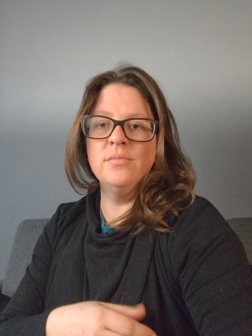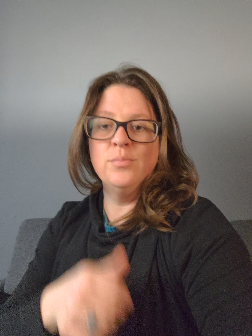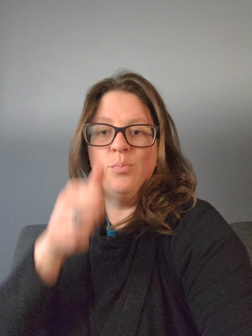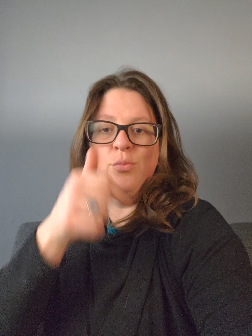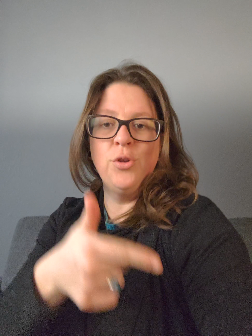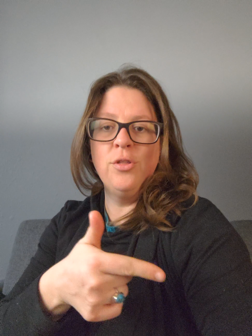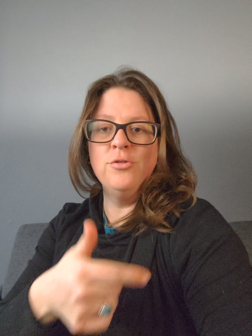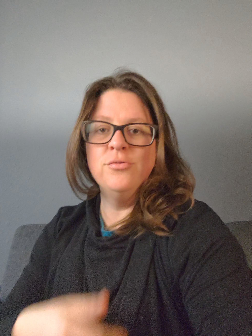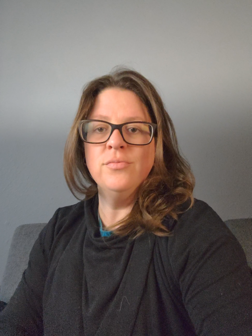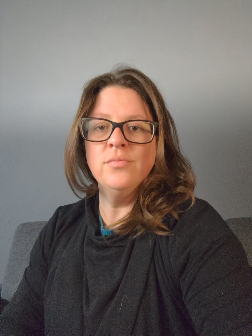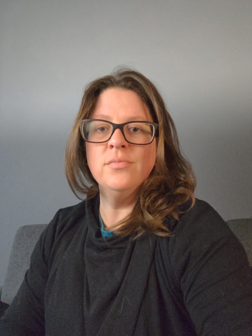brother